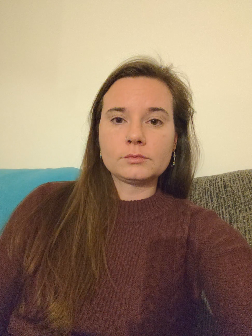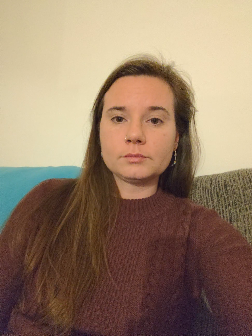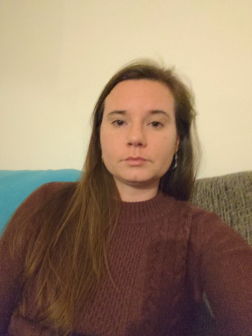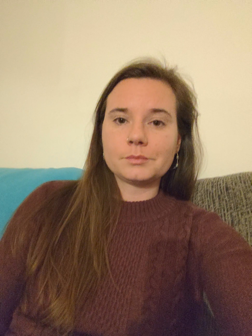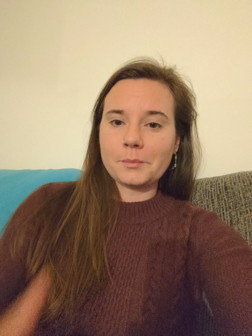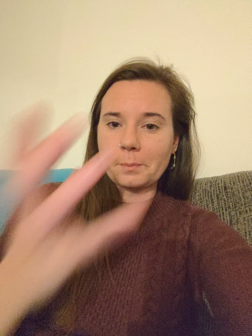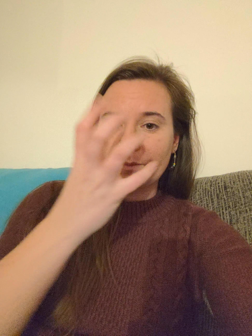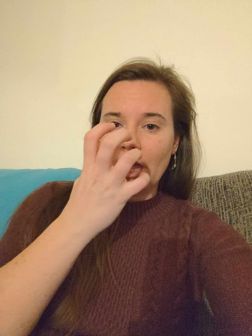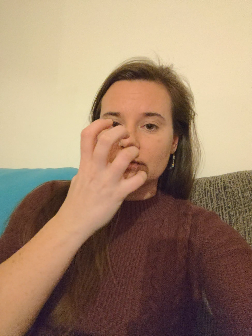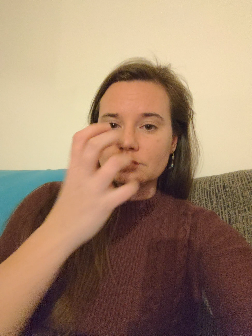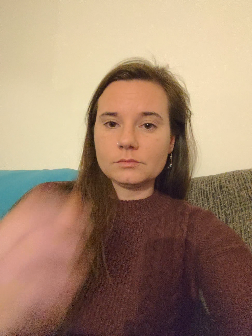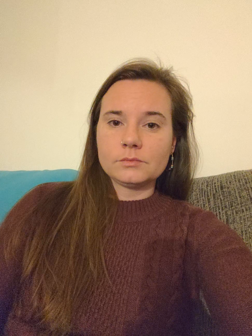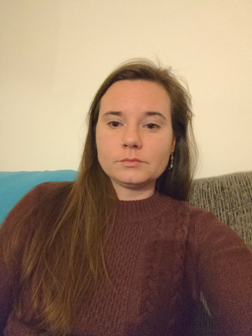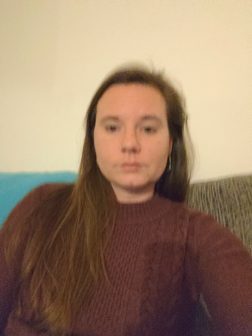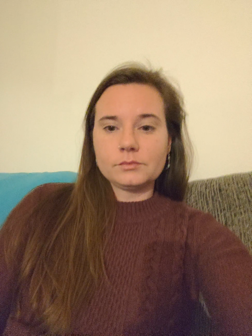mad